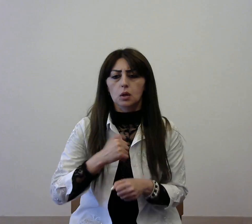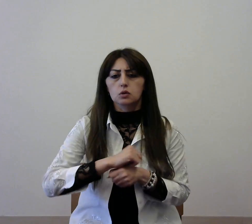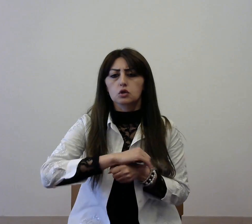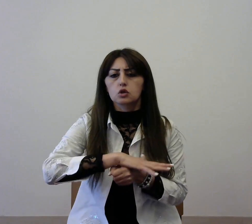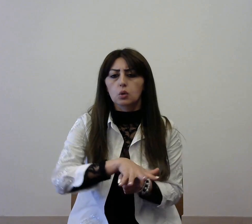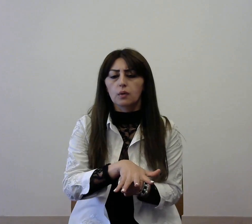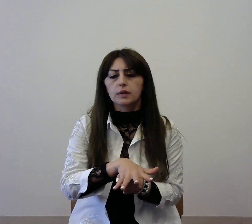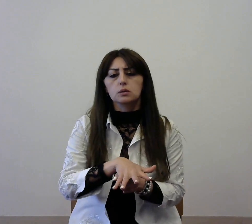covid